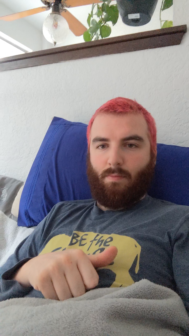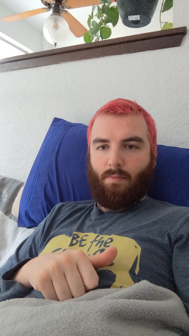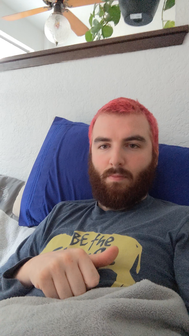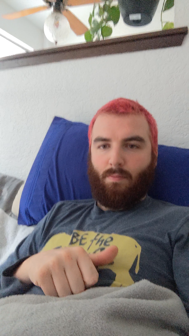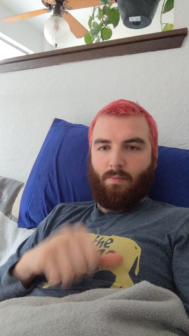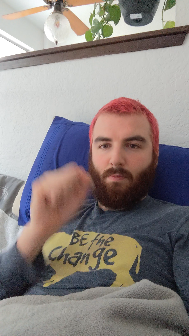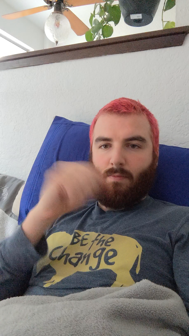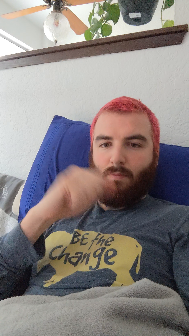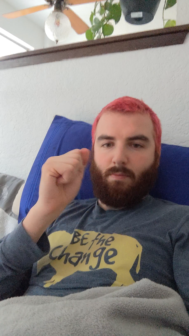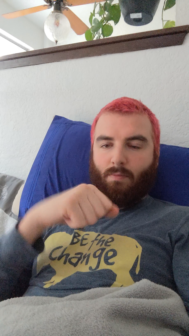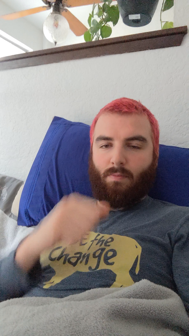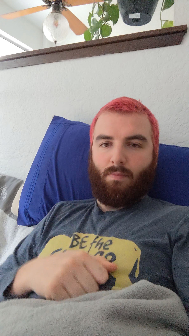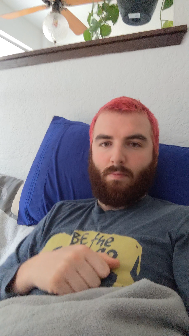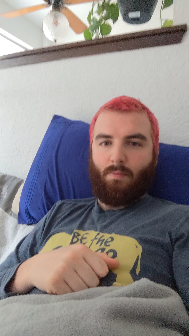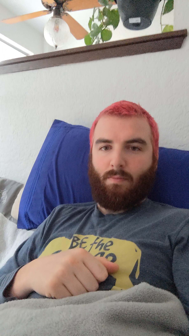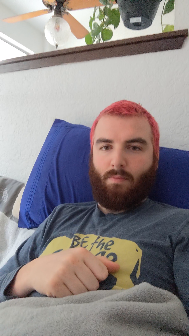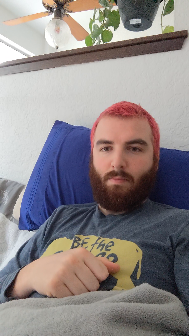rock